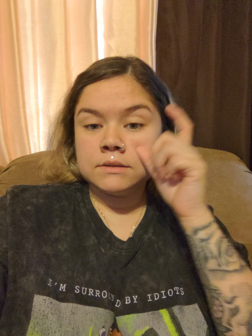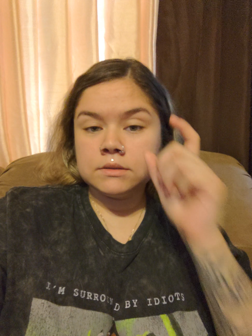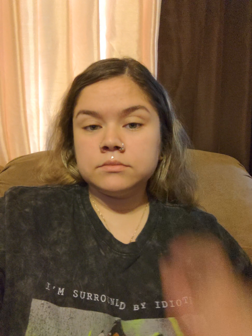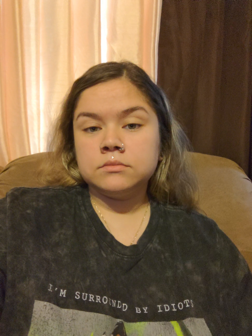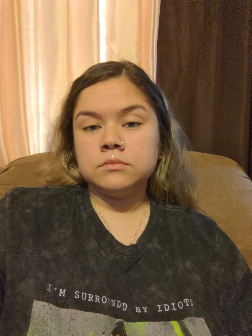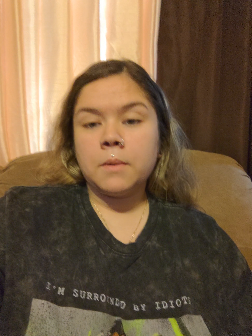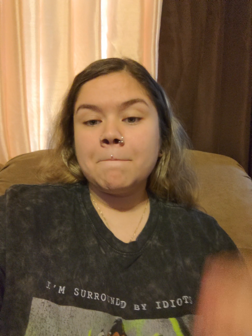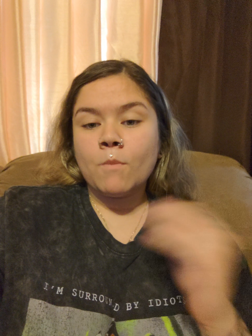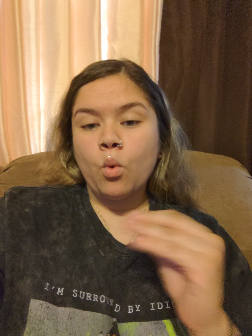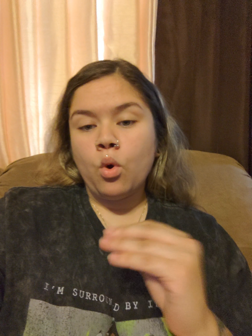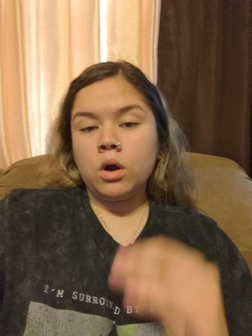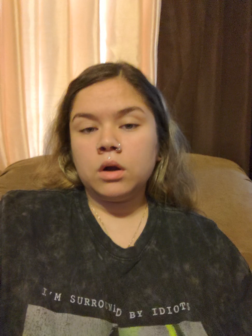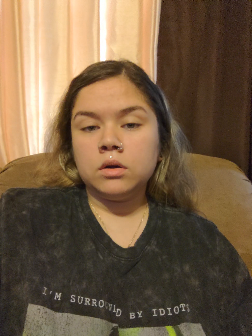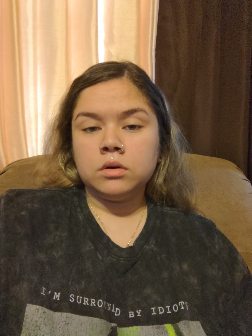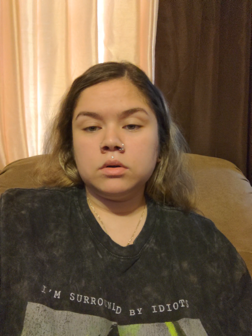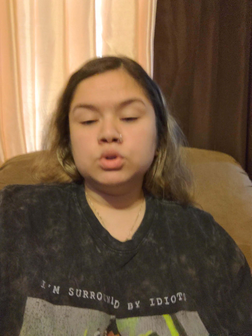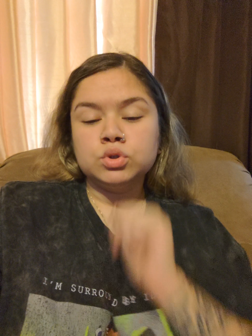more